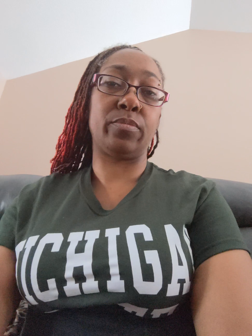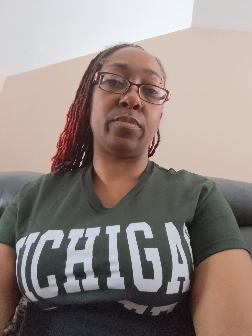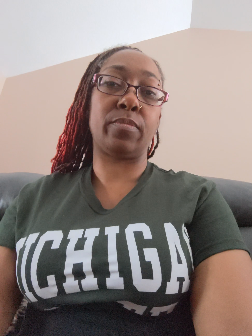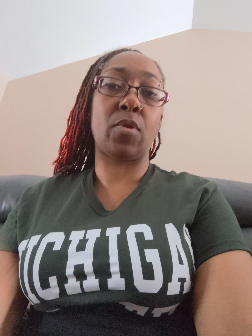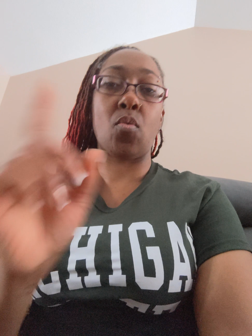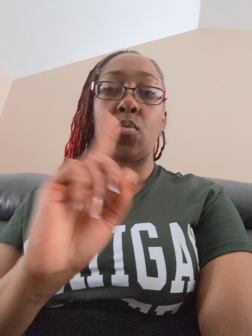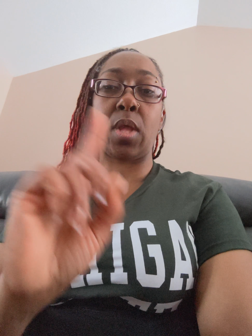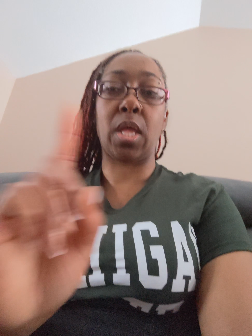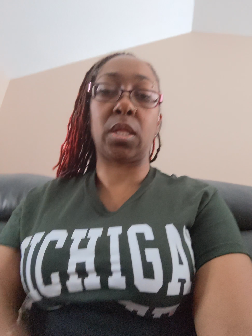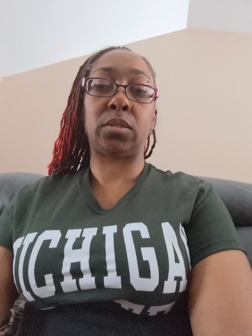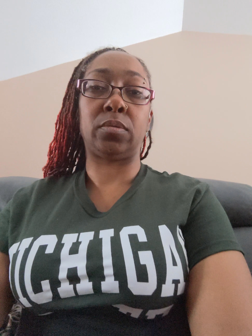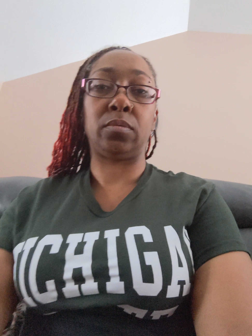where